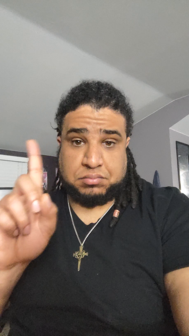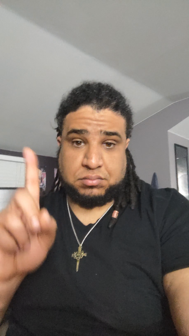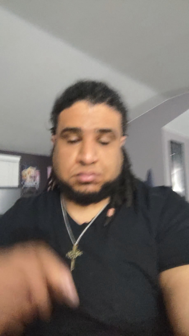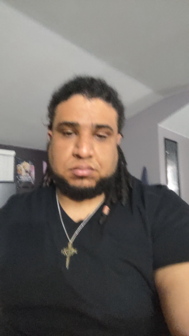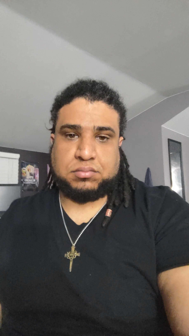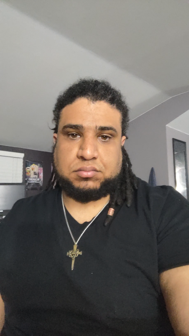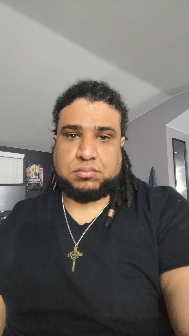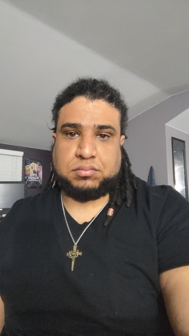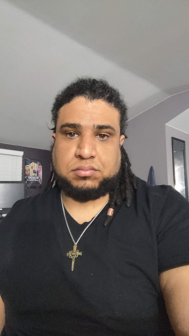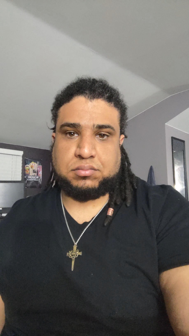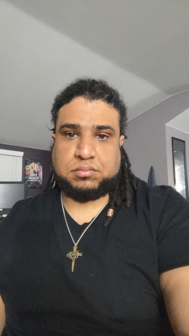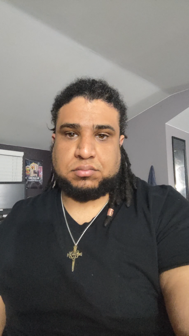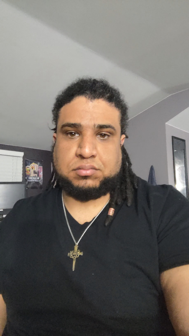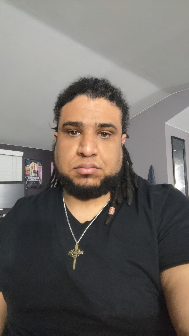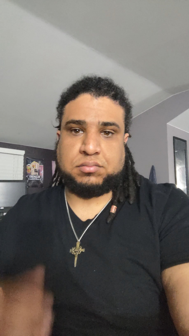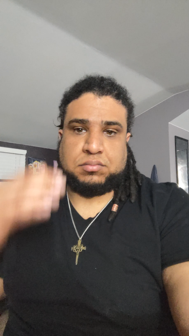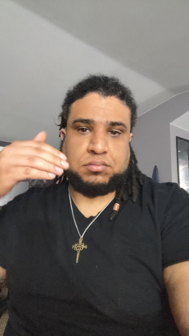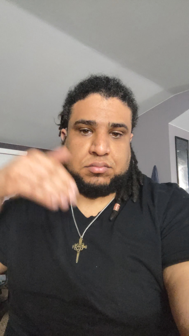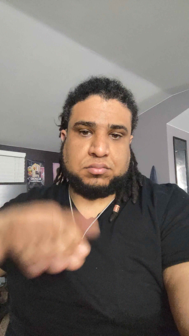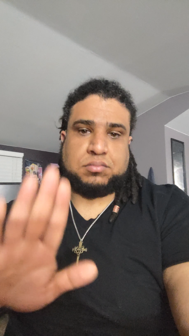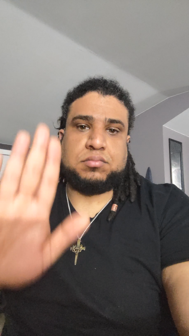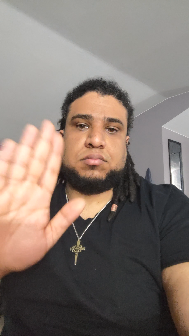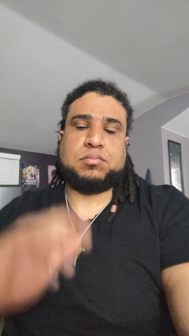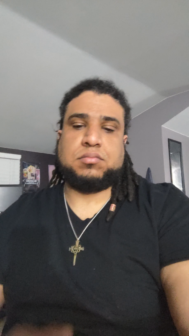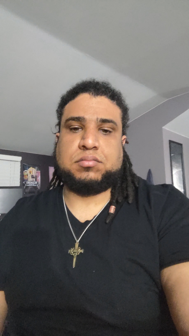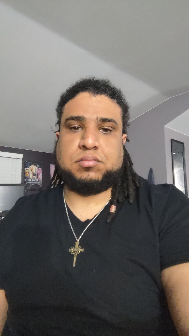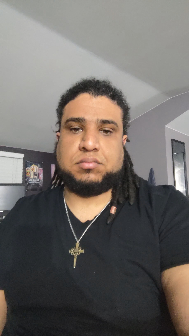enter